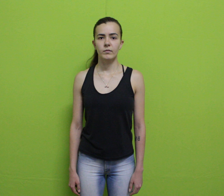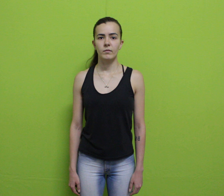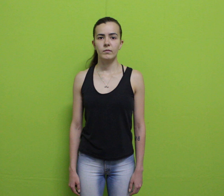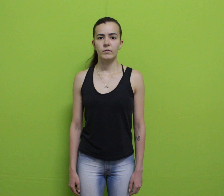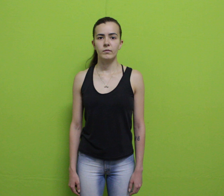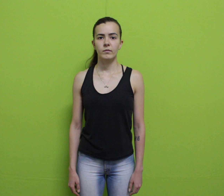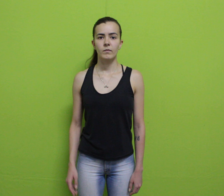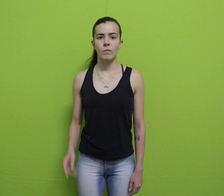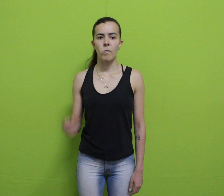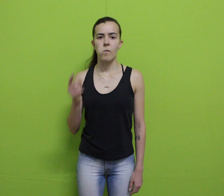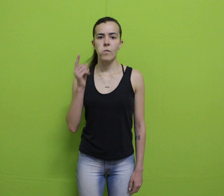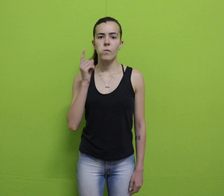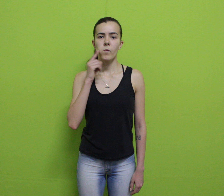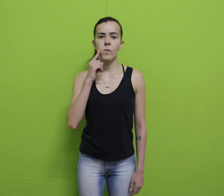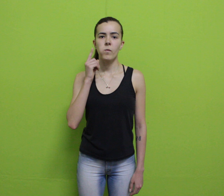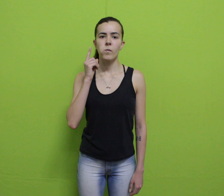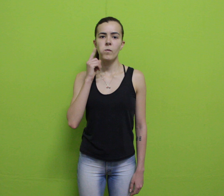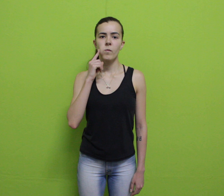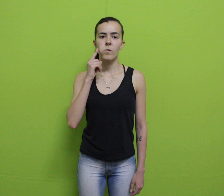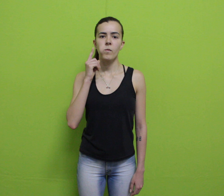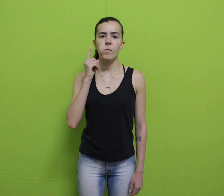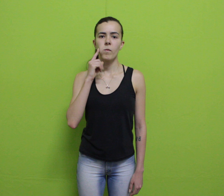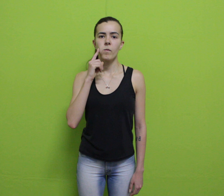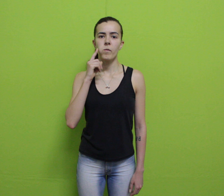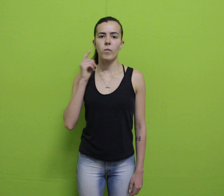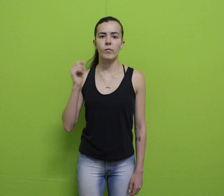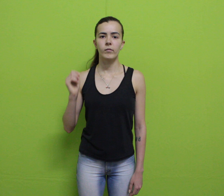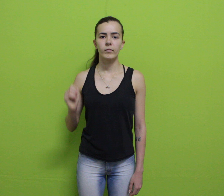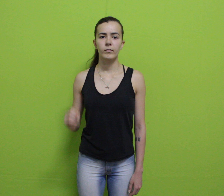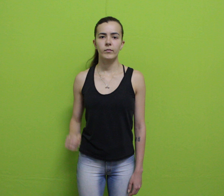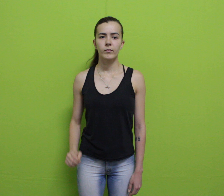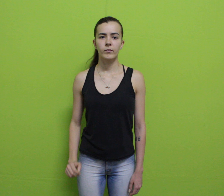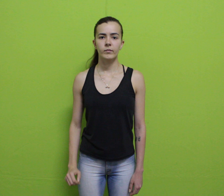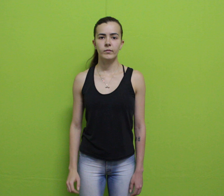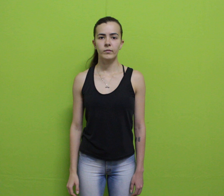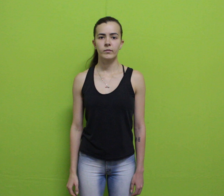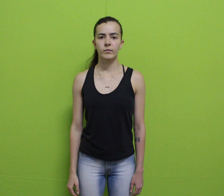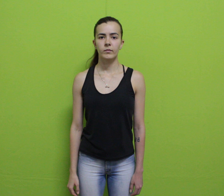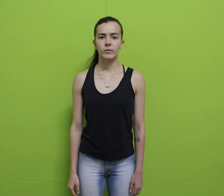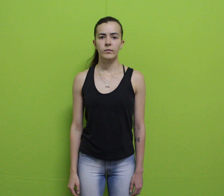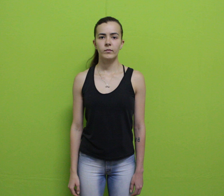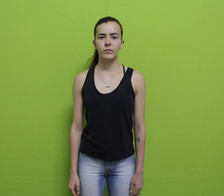bala